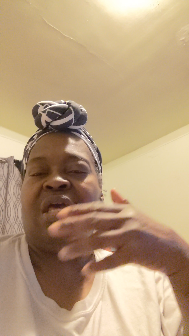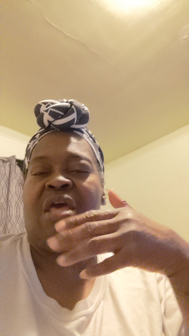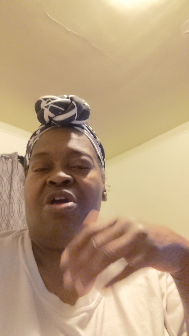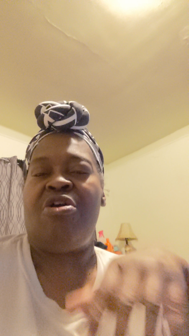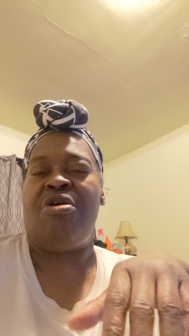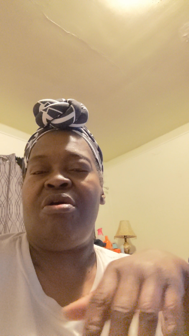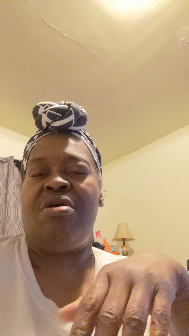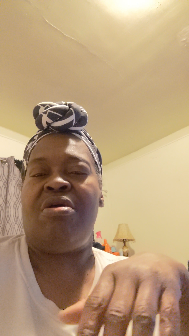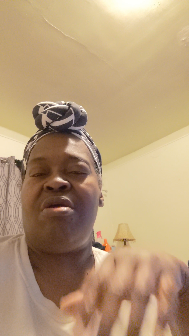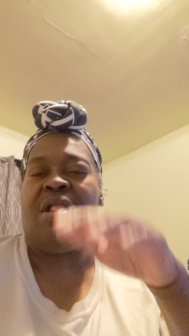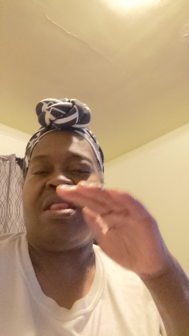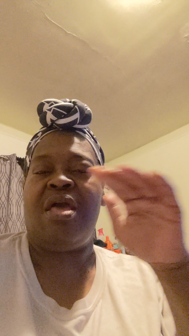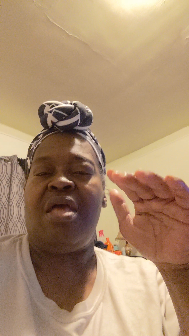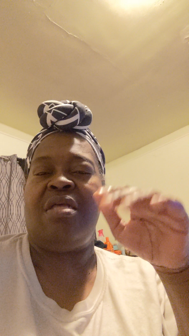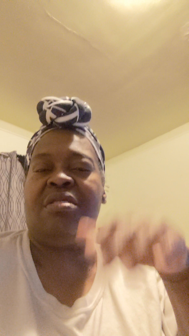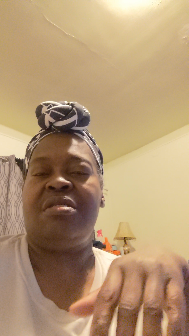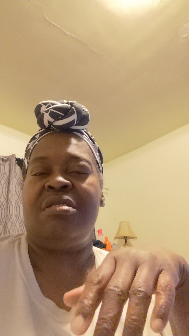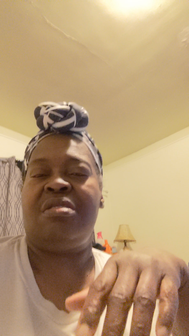nice